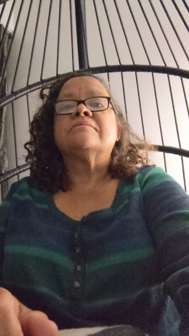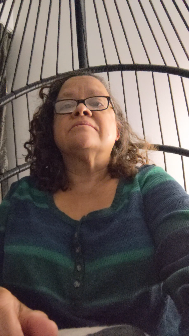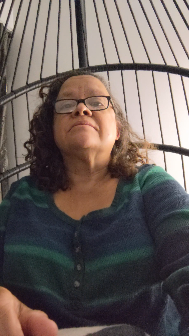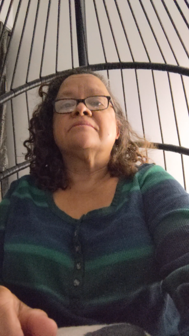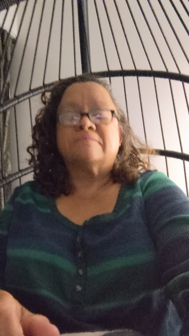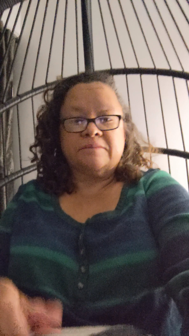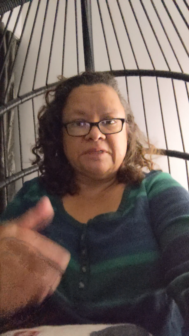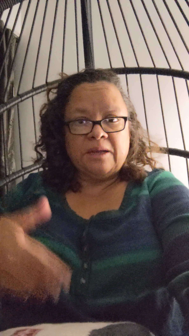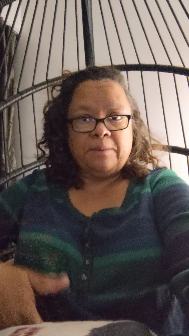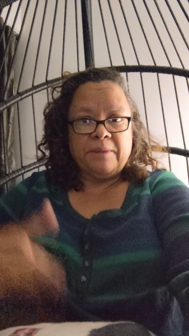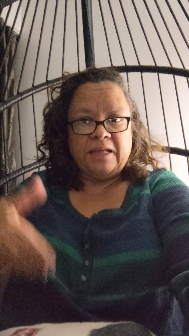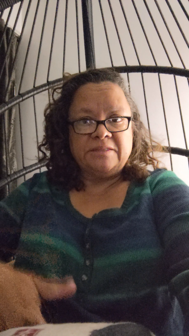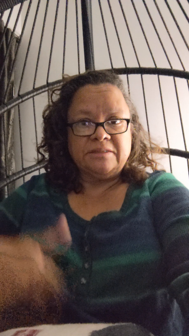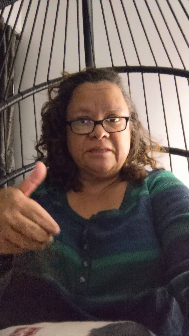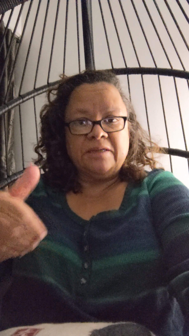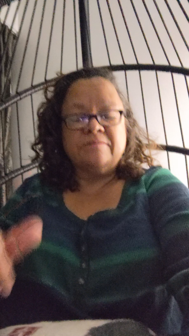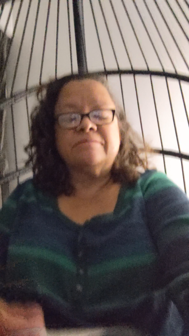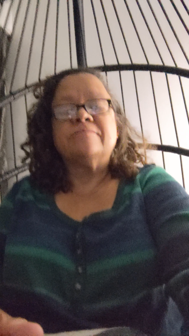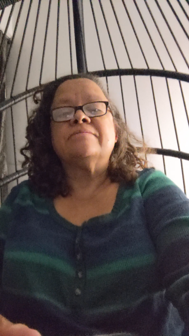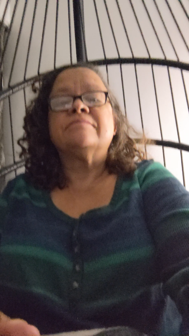pants